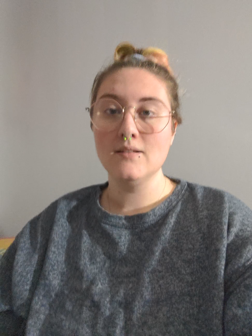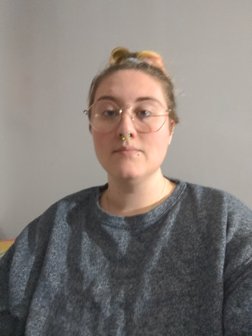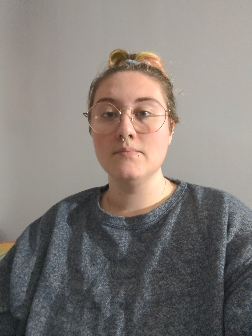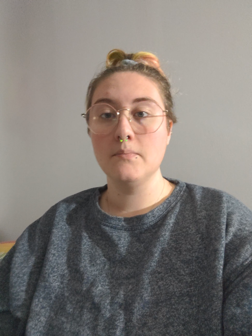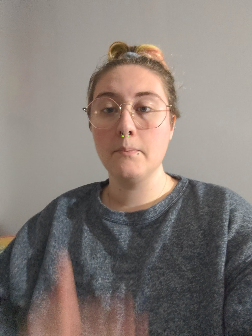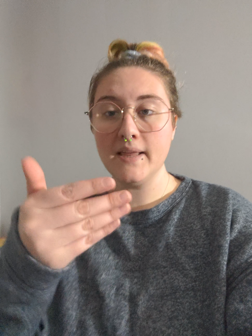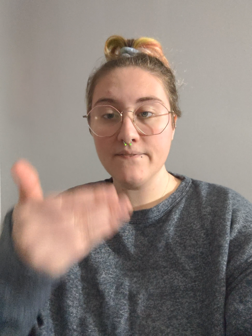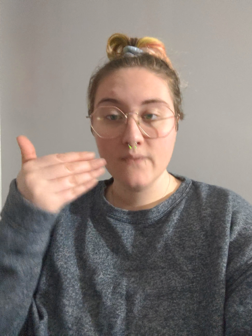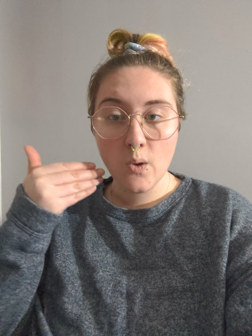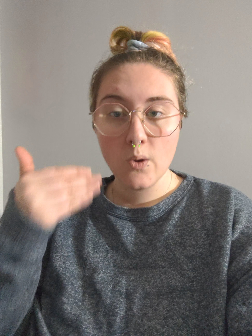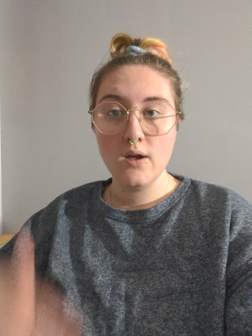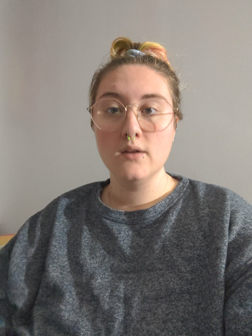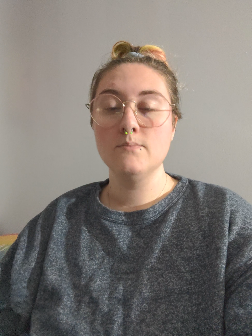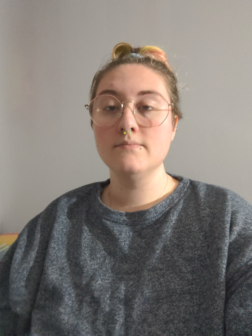before